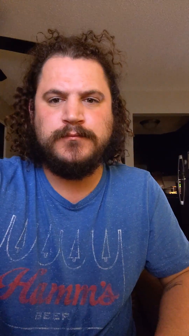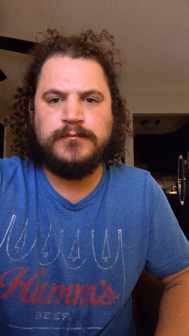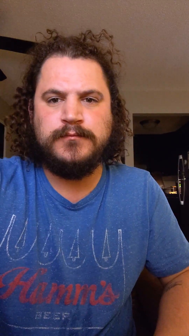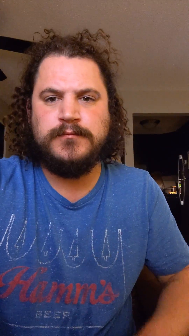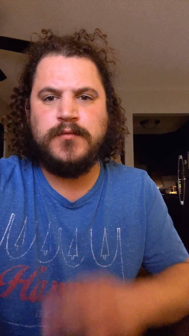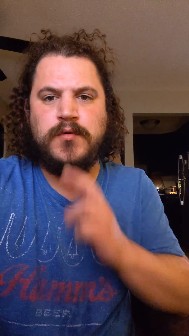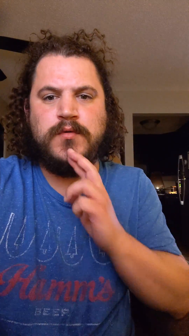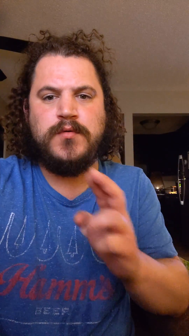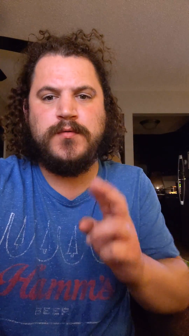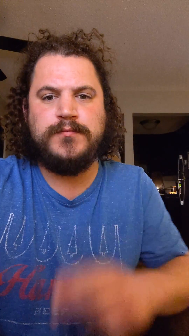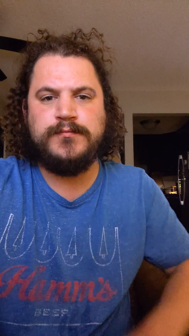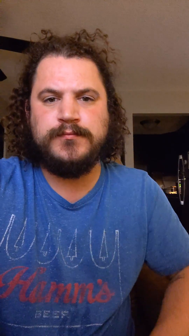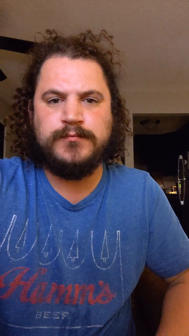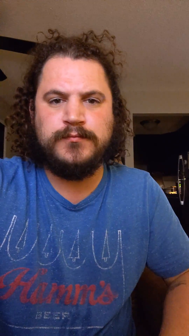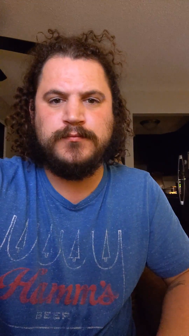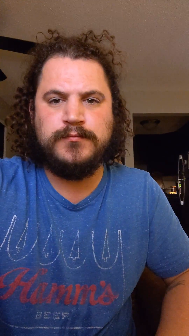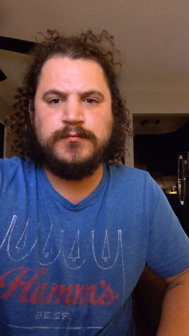are